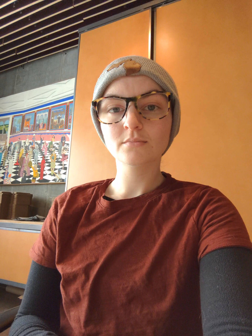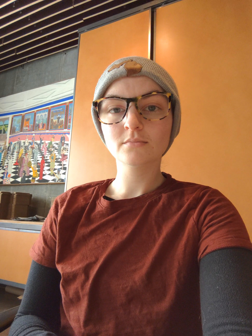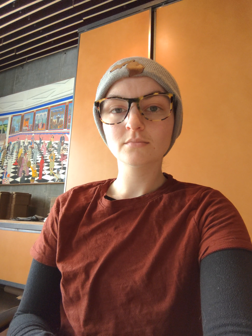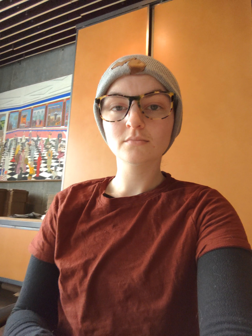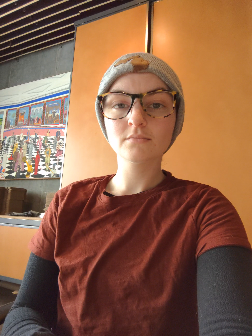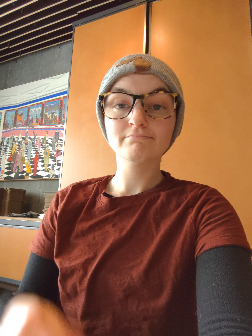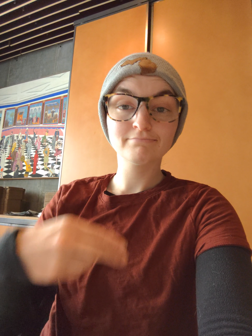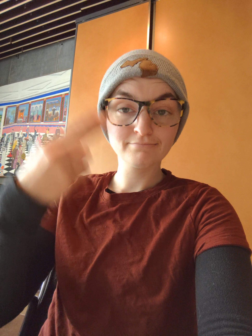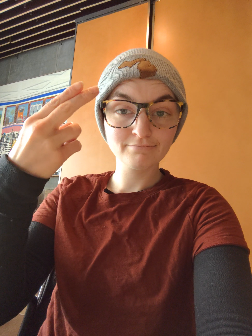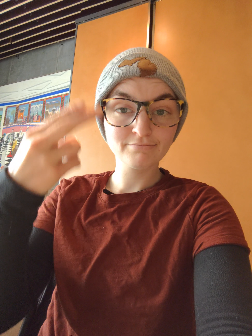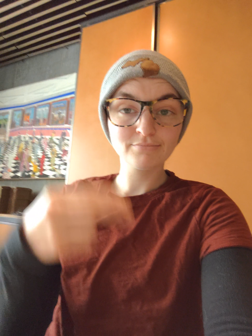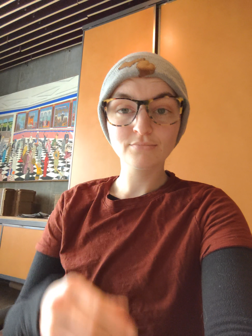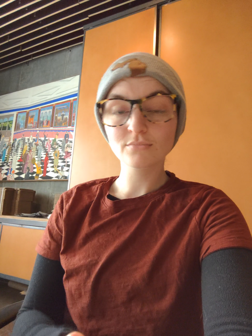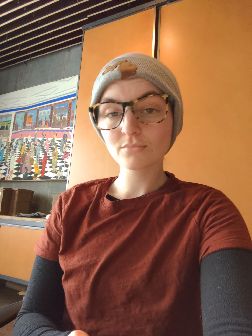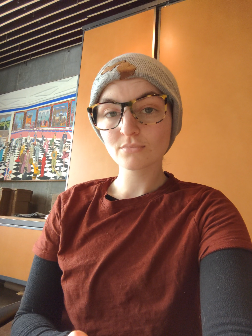high